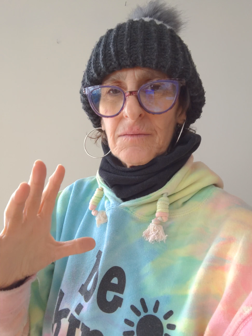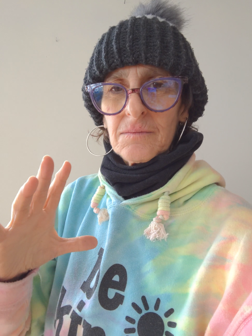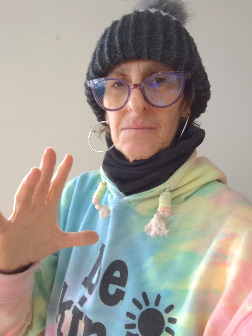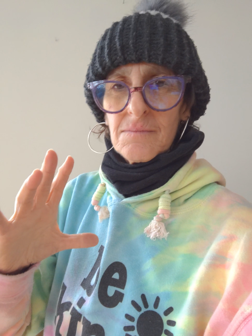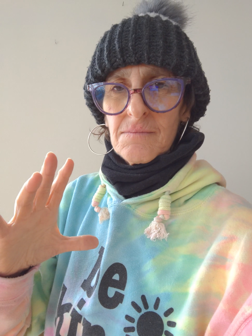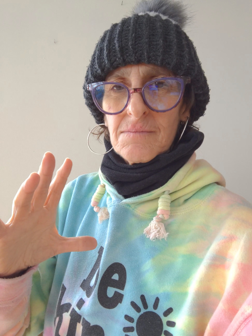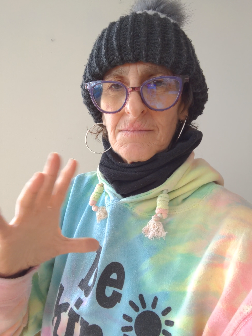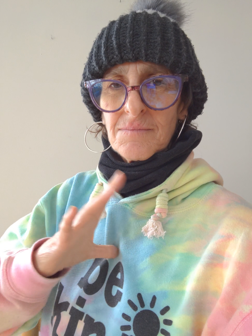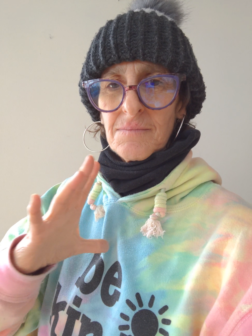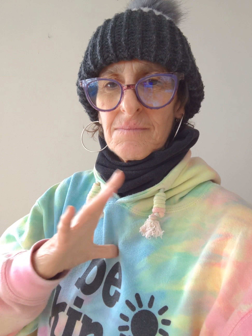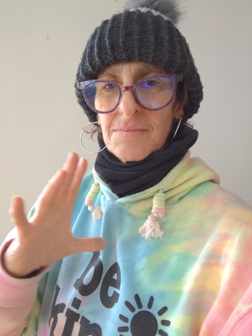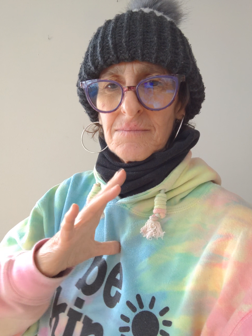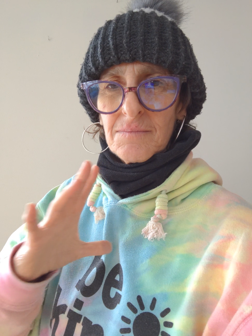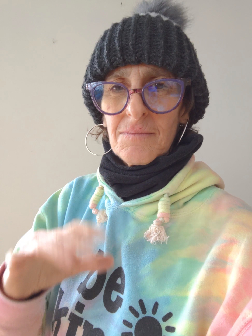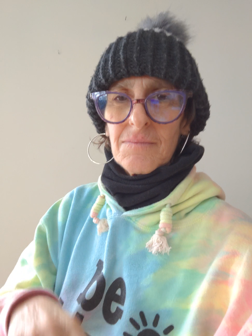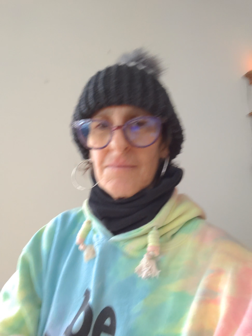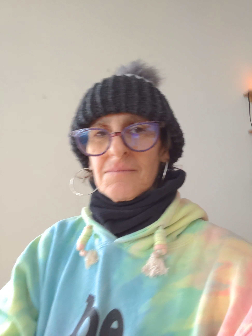fine